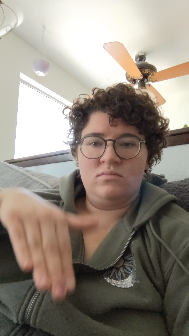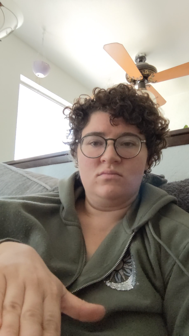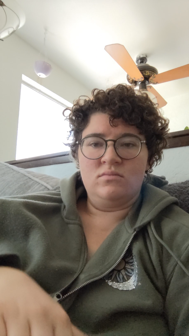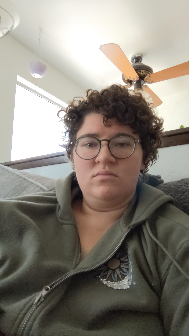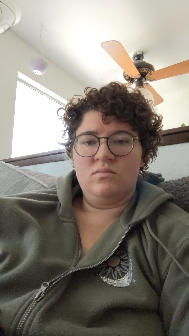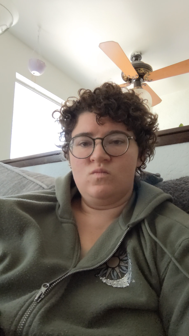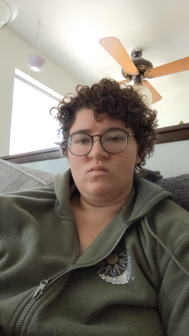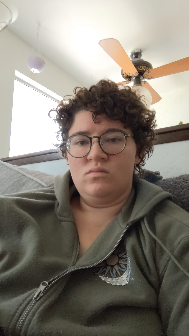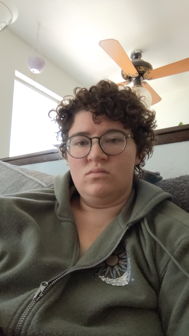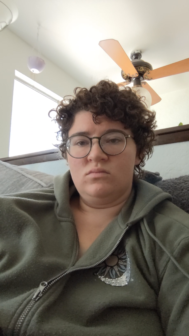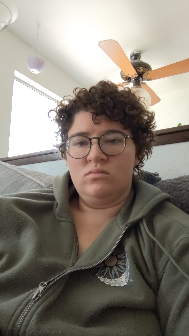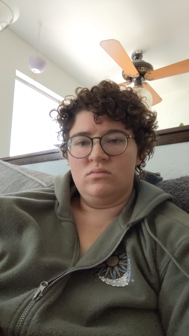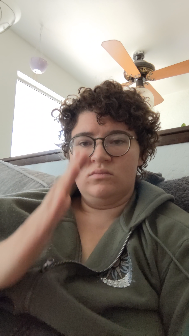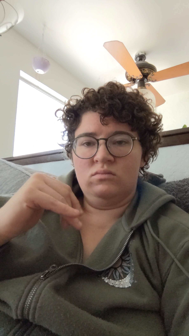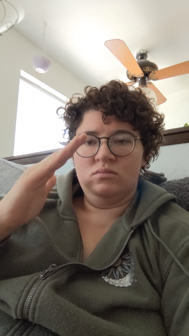downtown